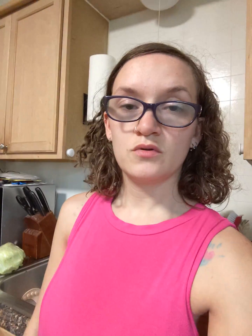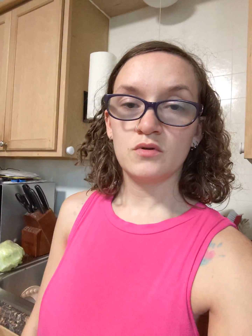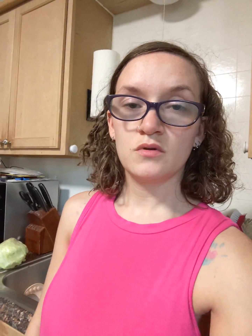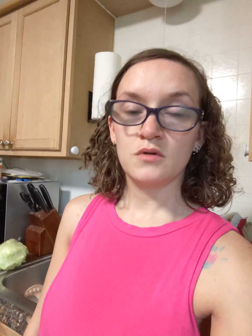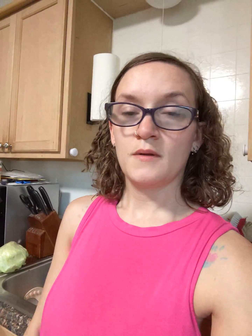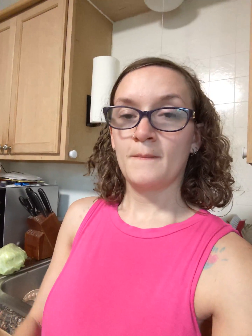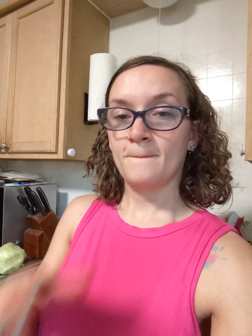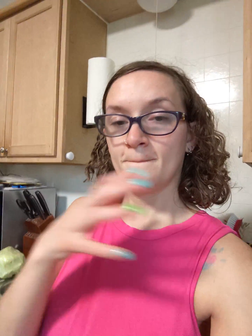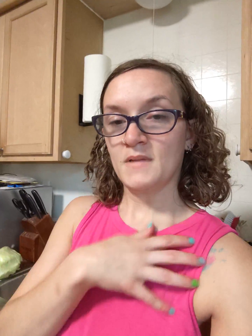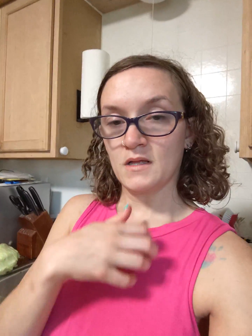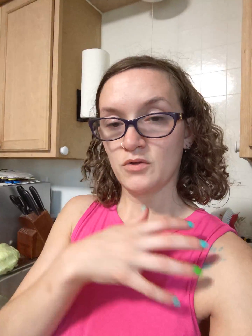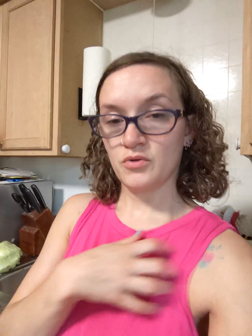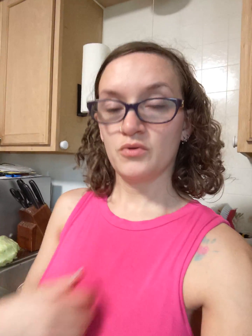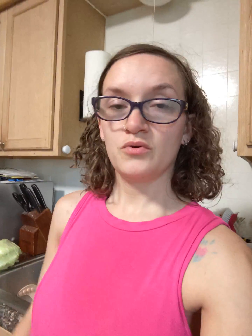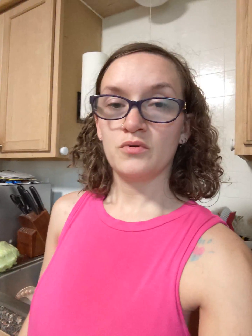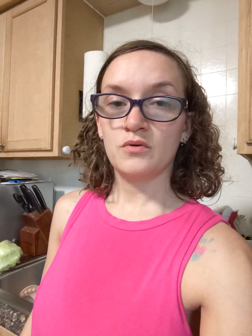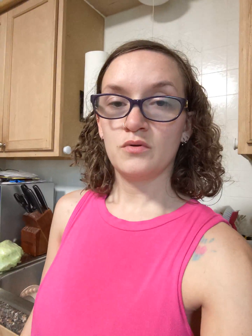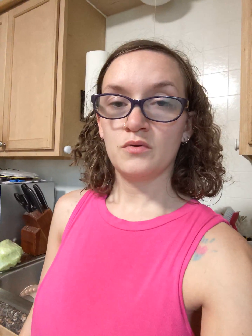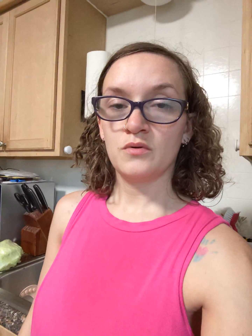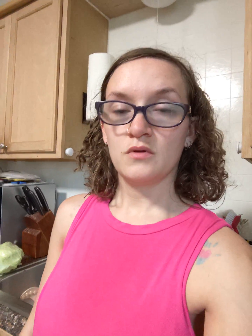bear